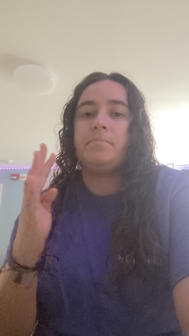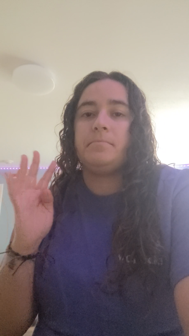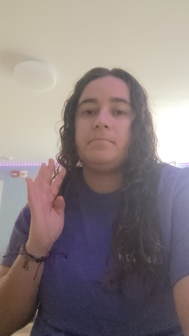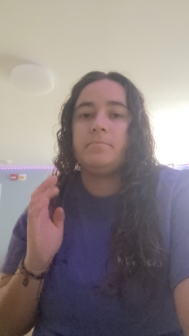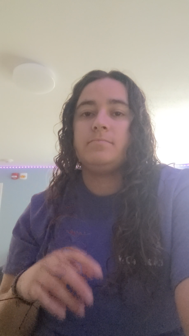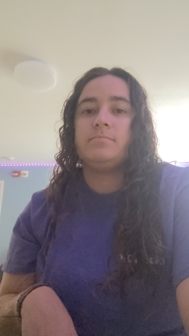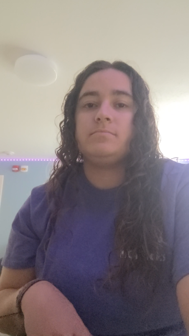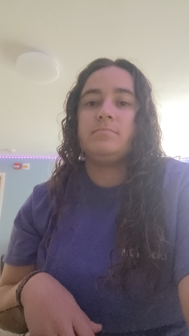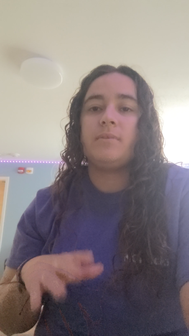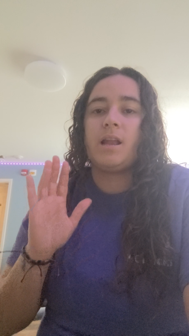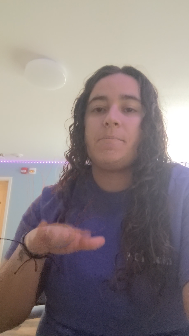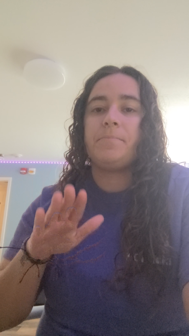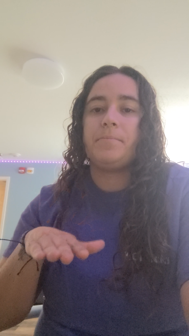clap